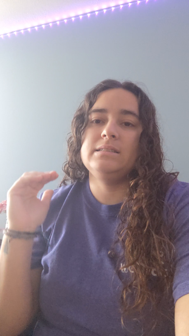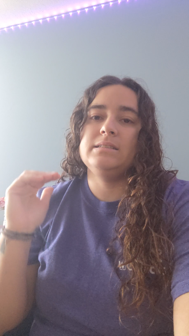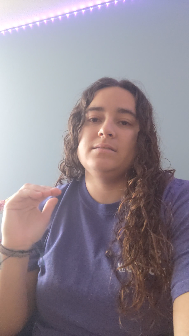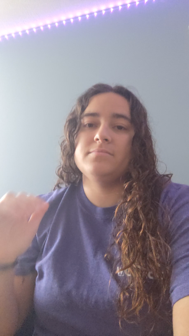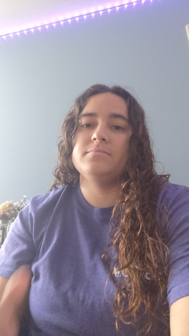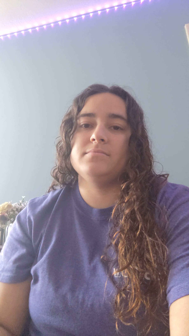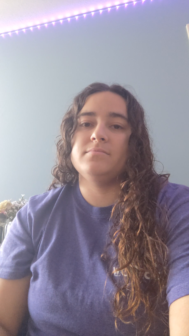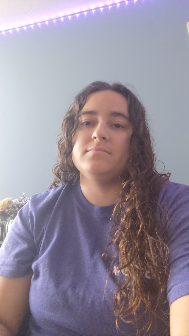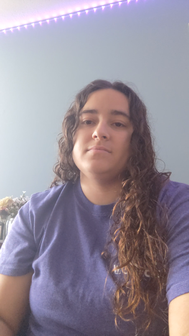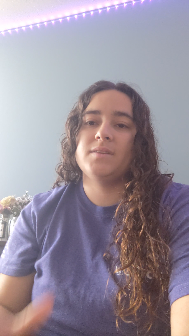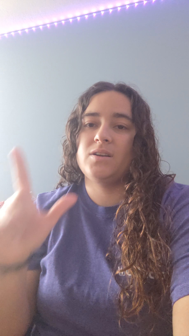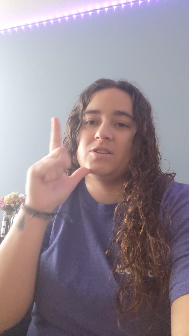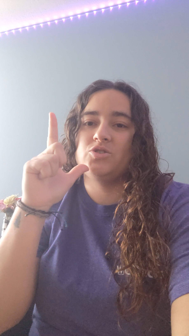lunch